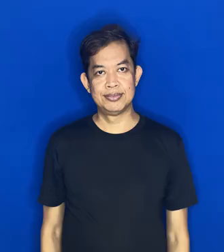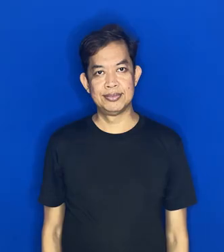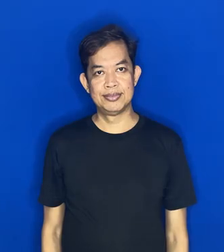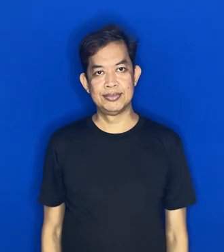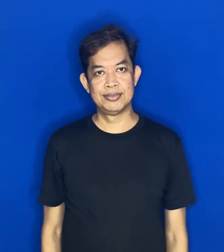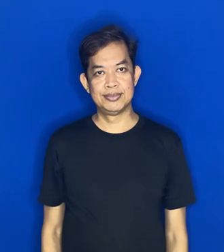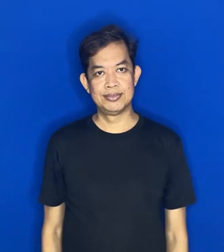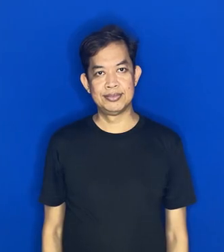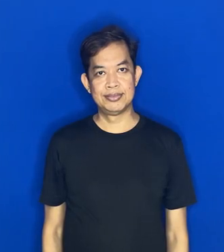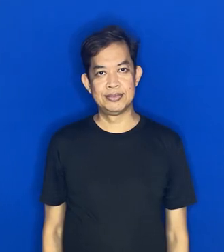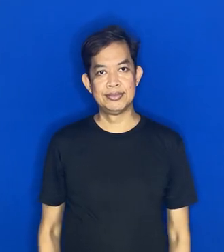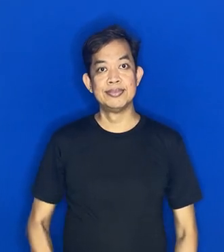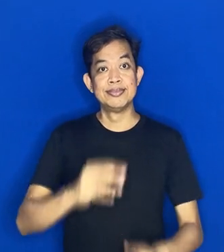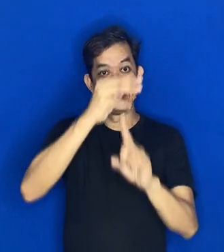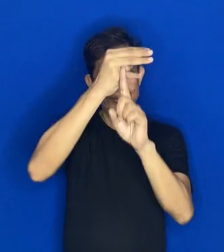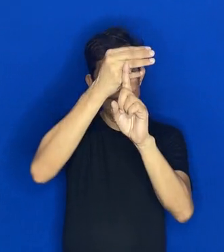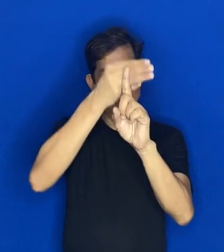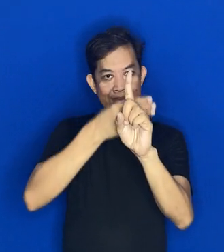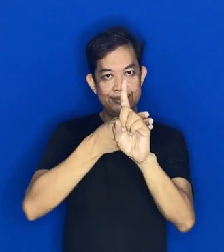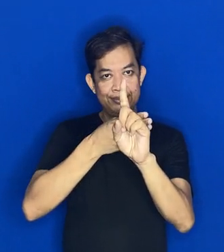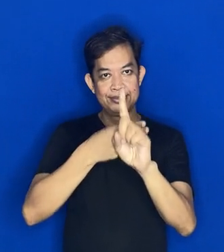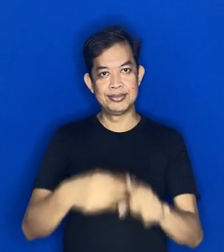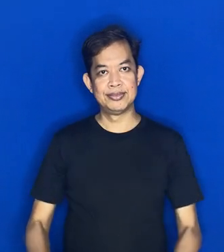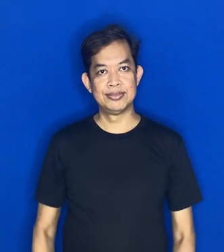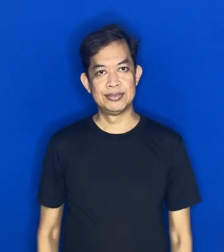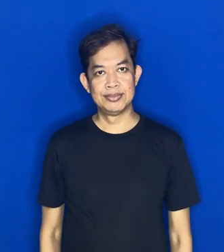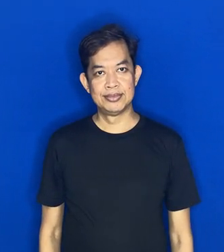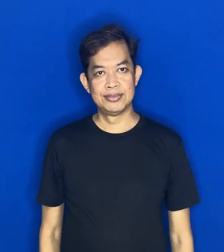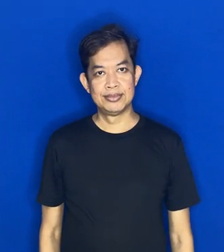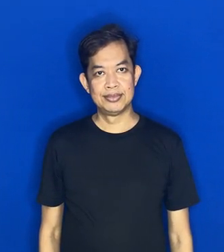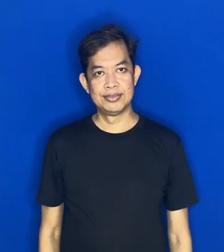march